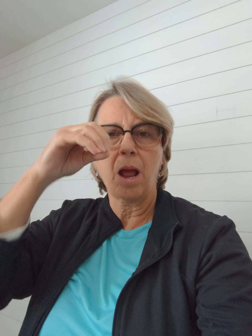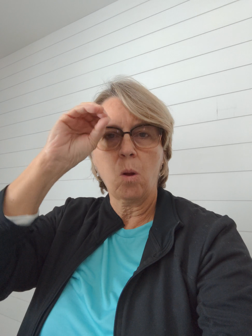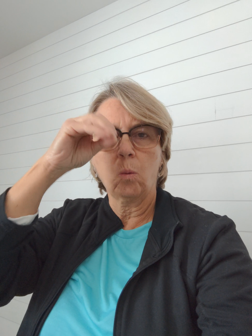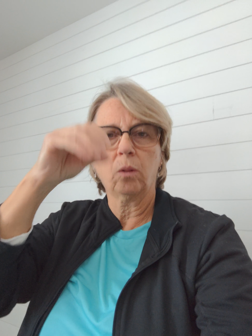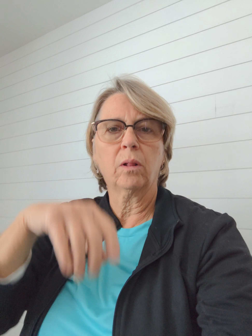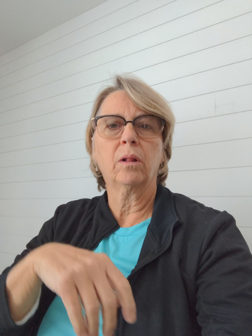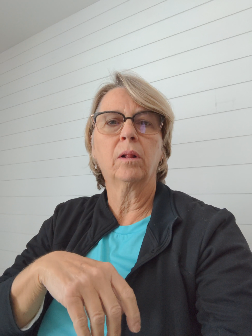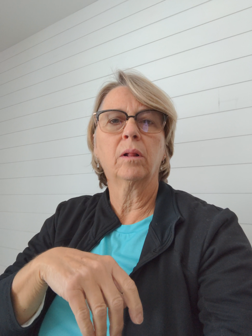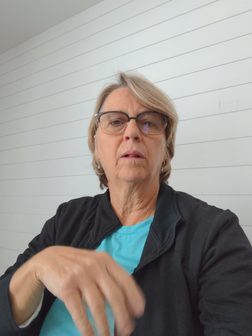owl